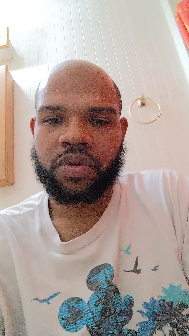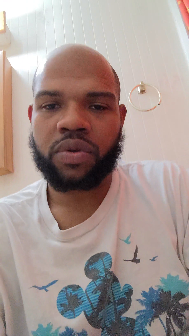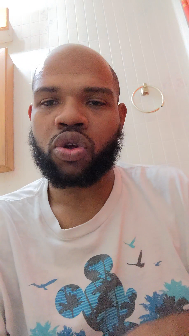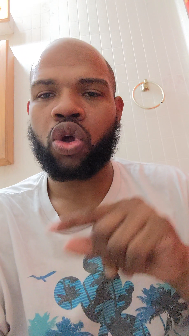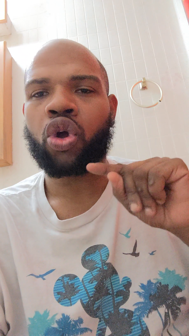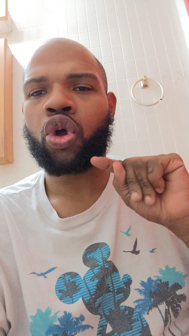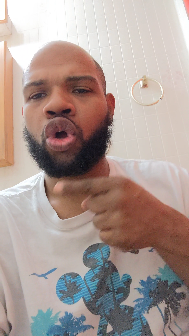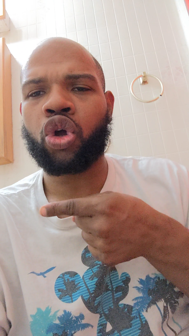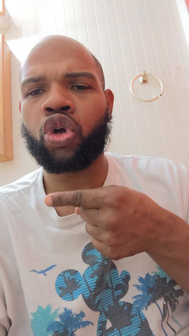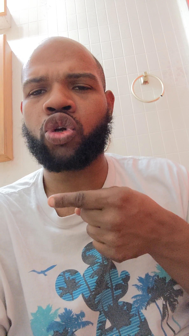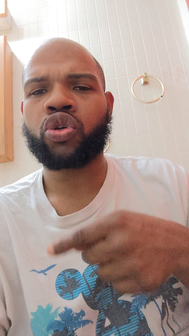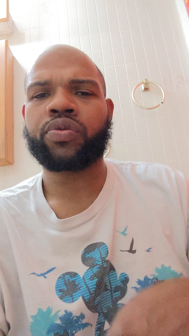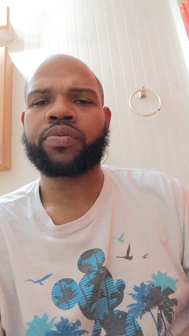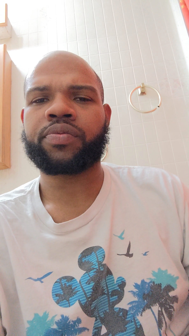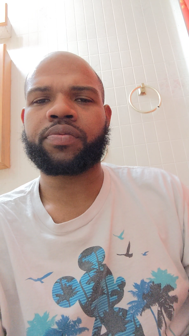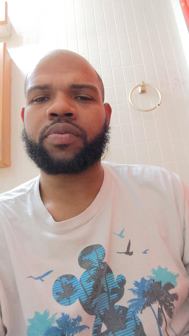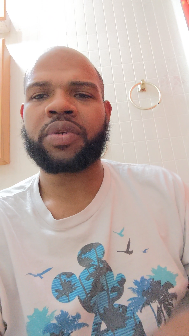hurt